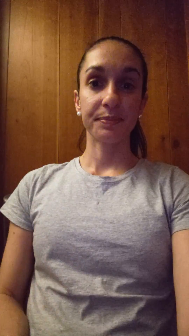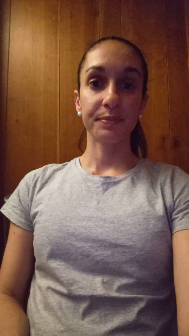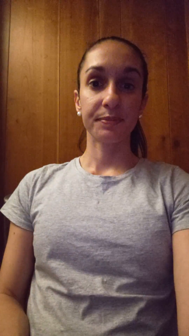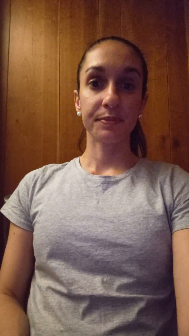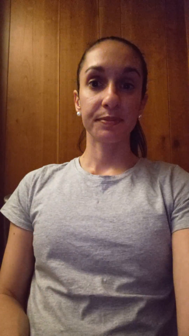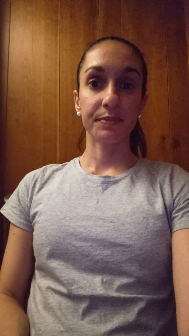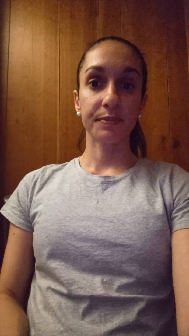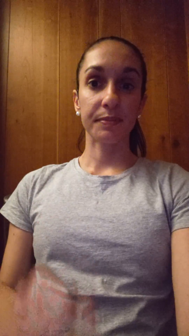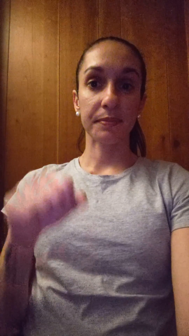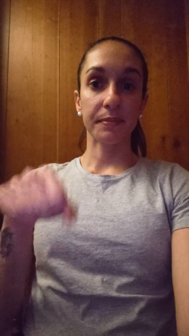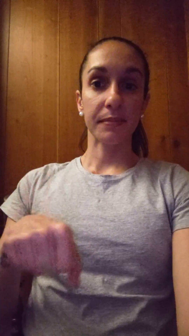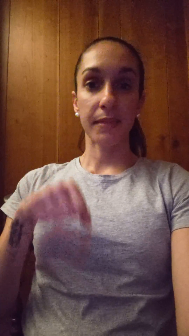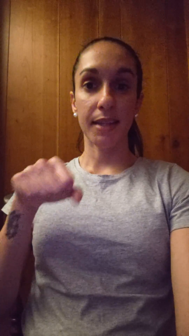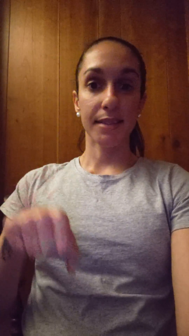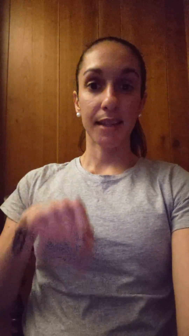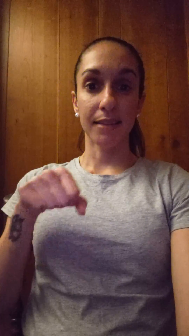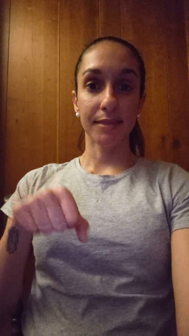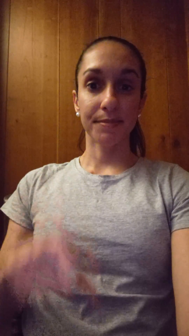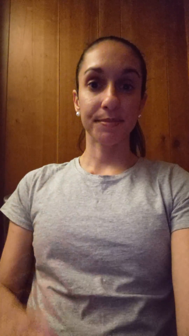bicycle